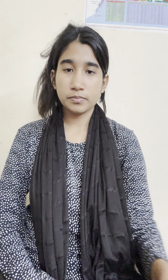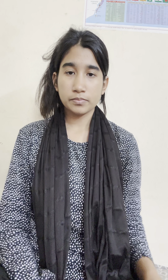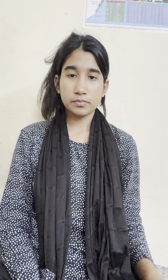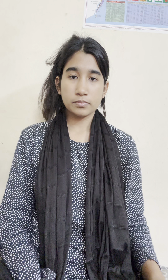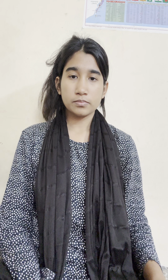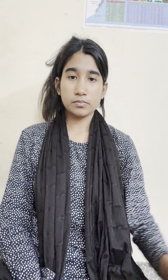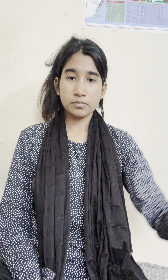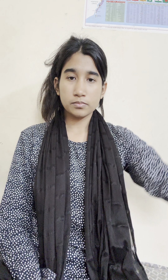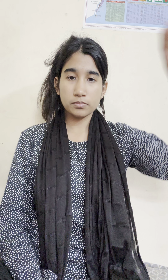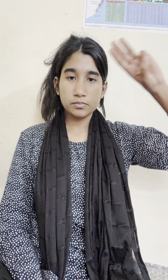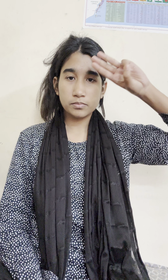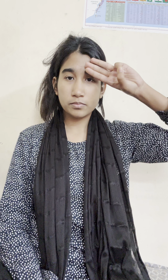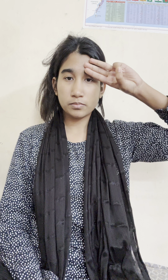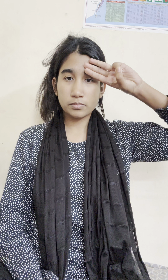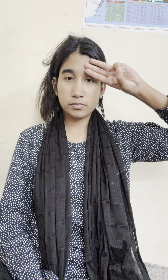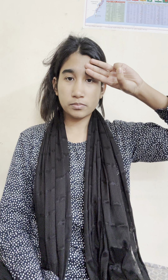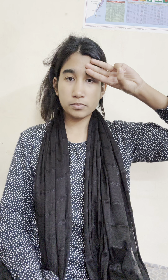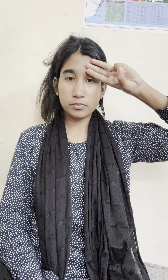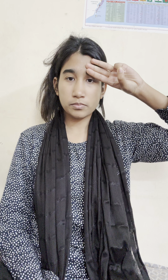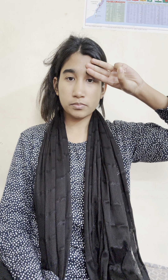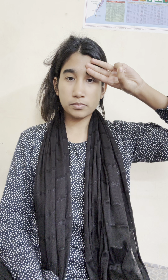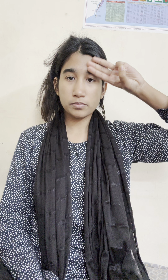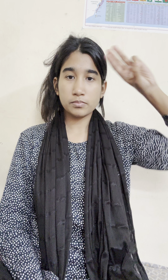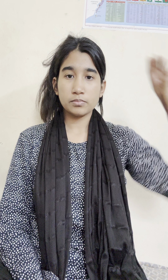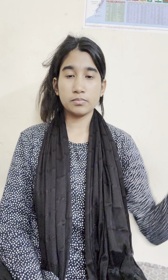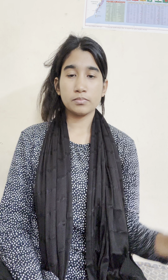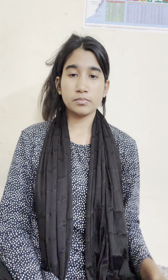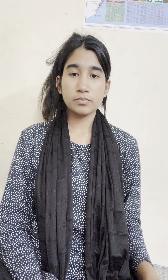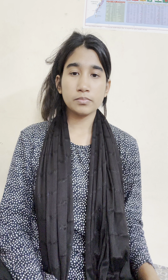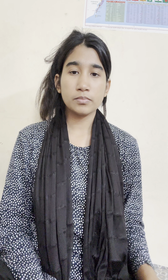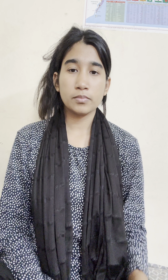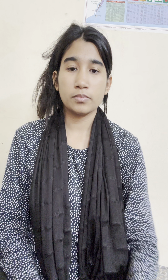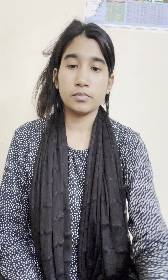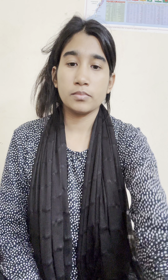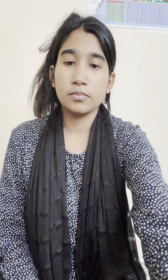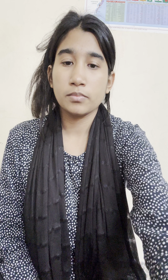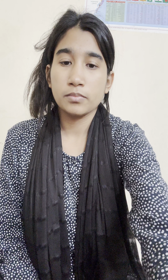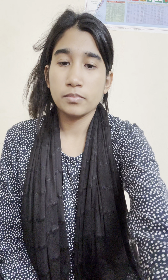স্কাউট